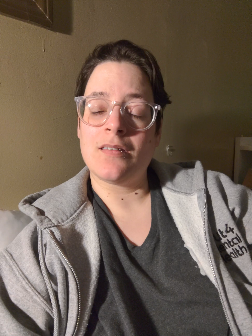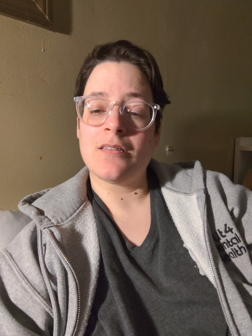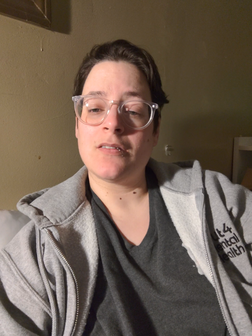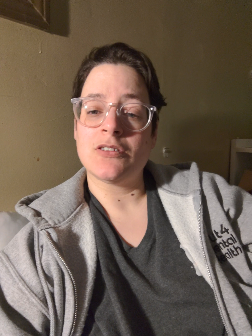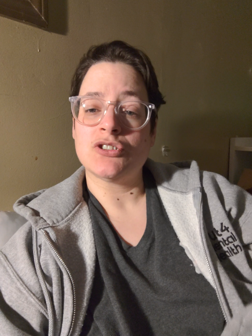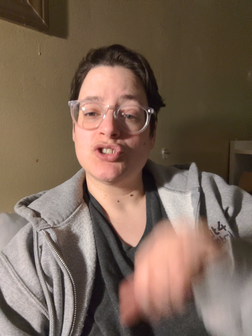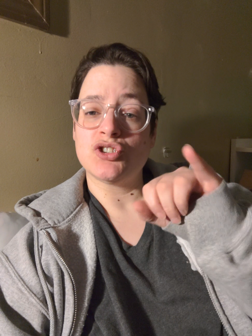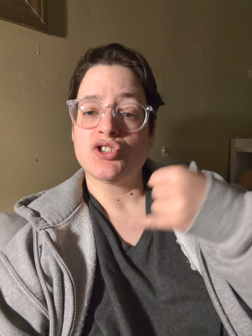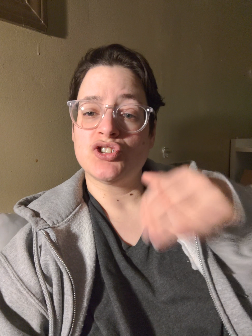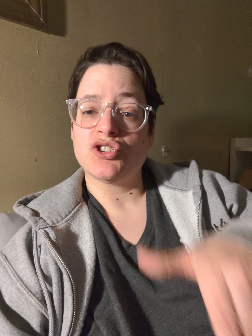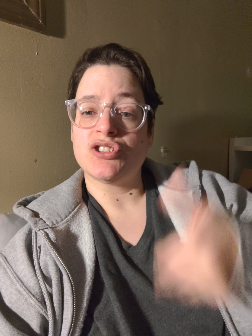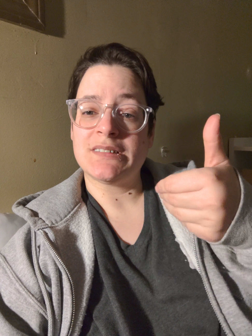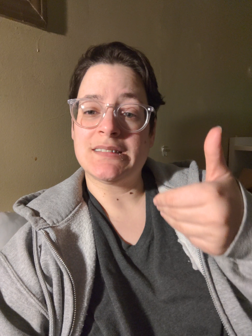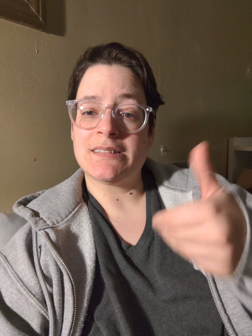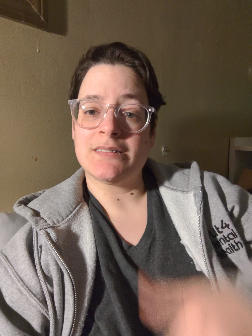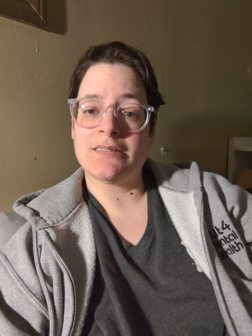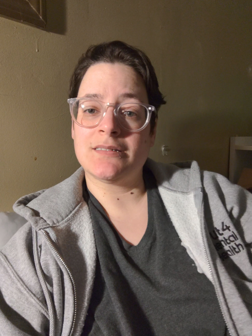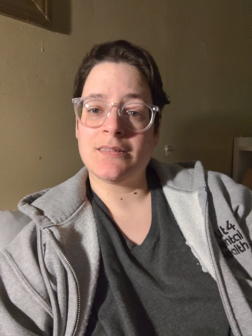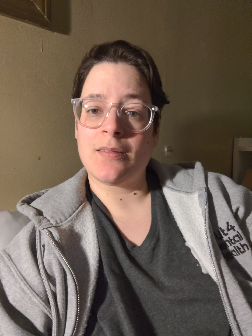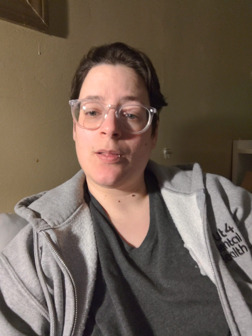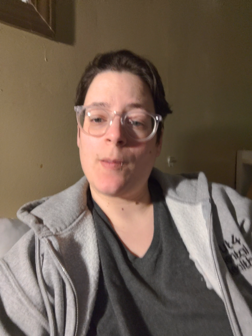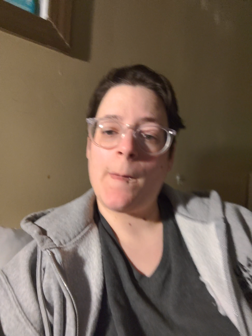jeans